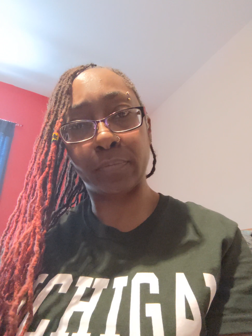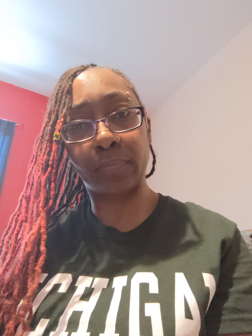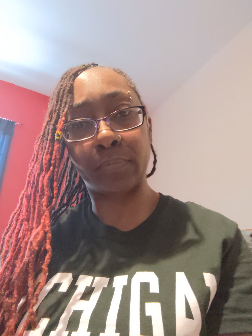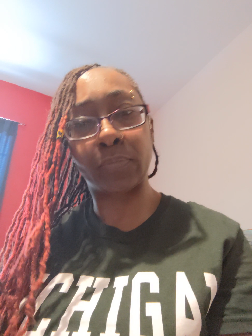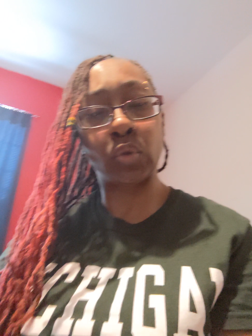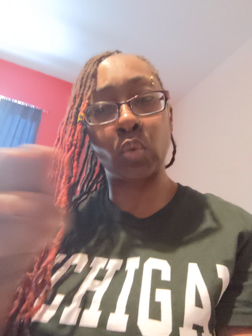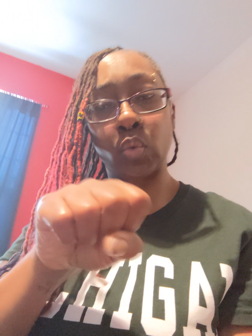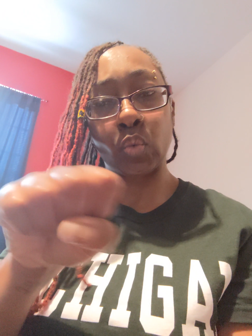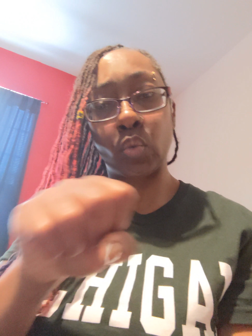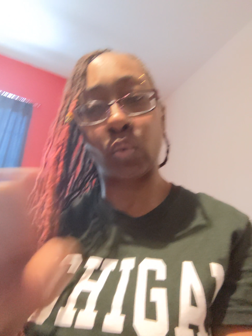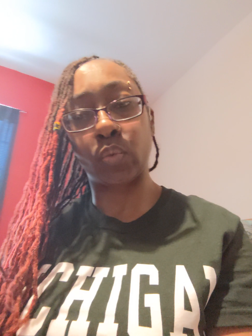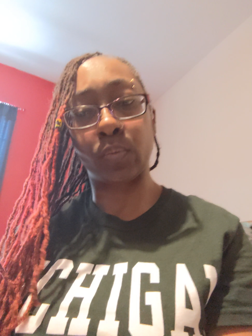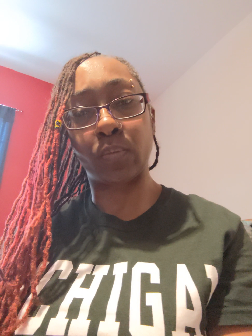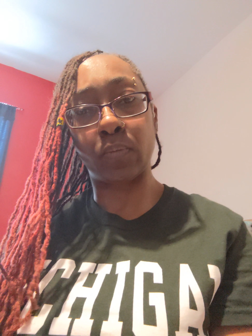shoe